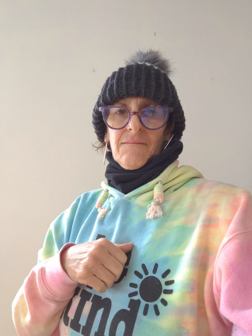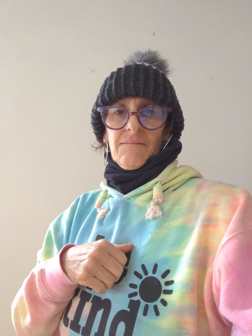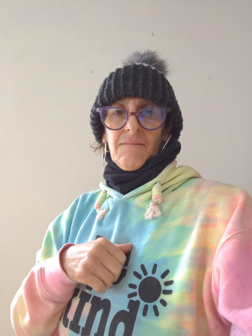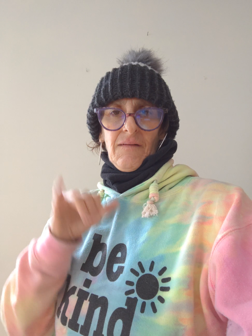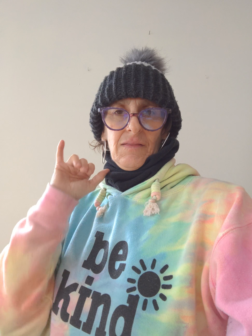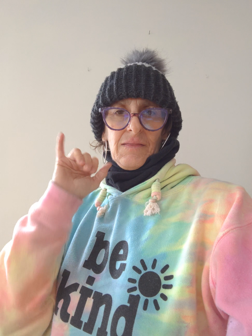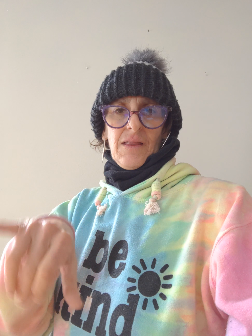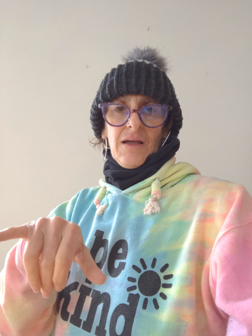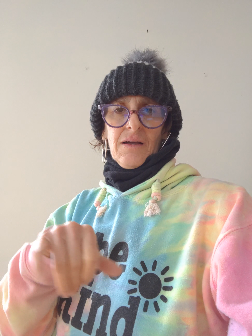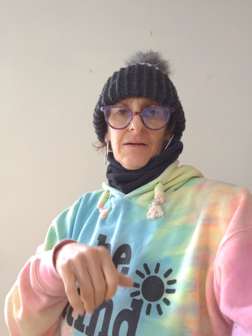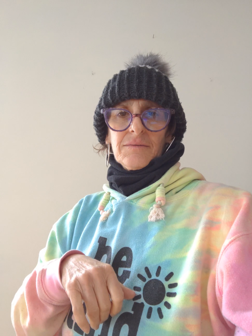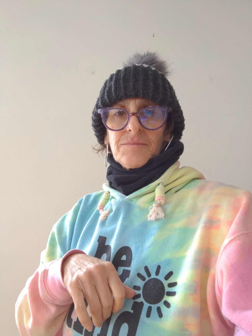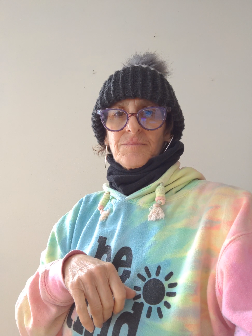that